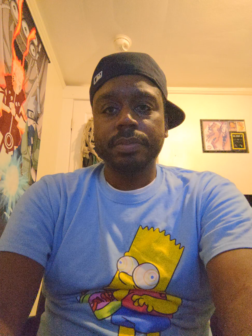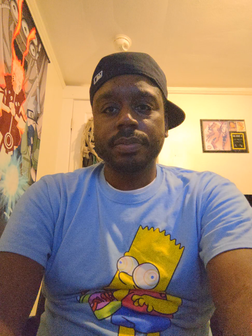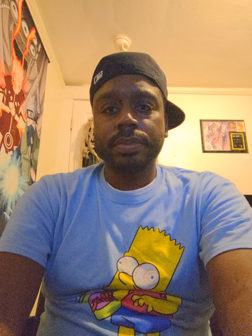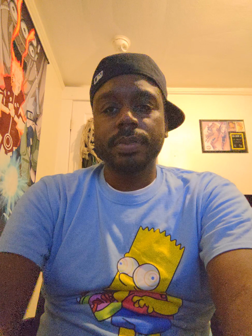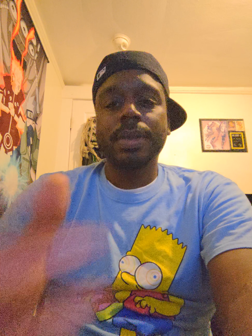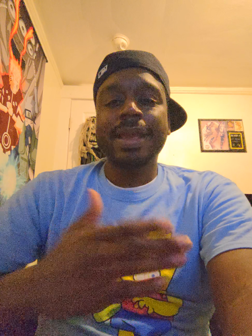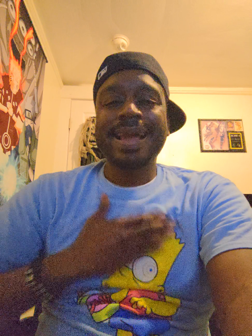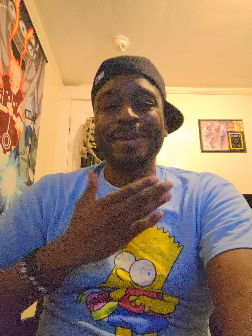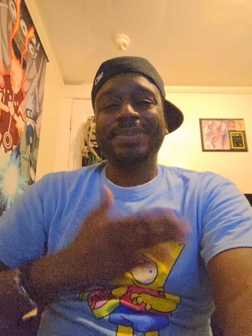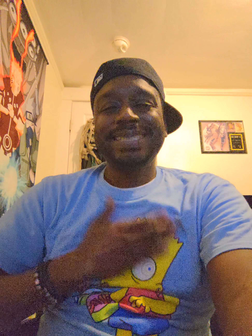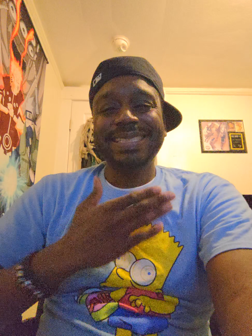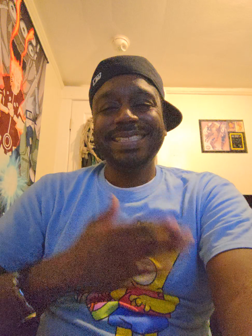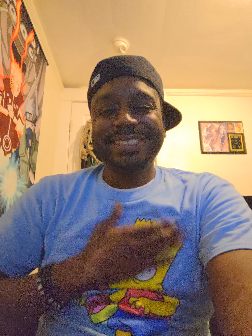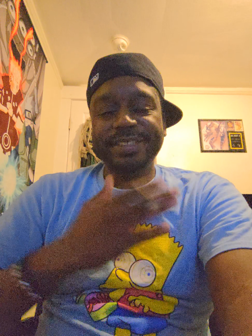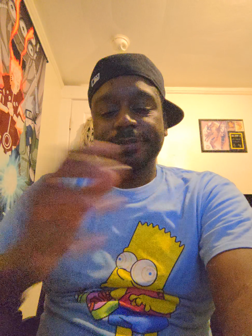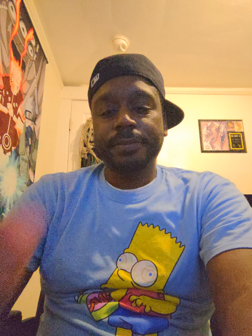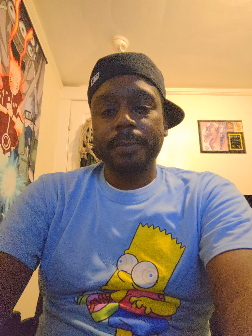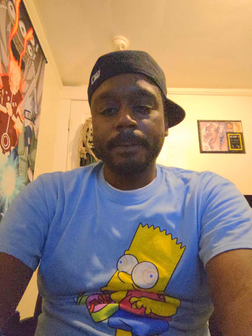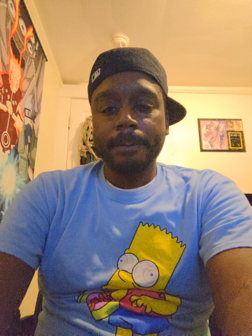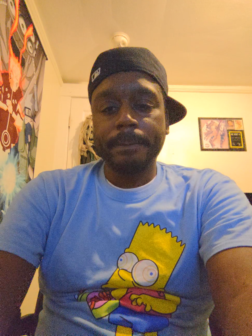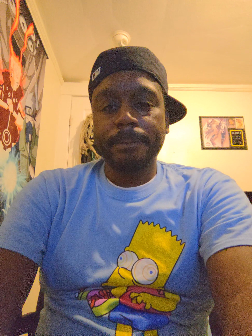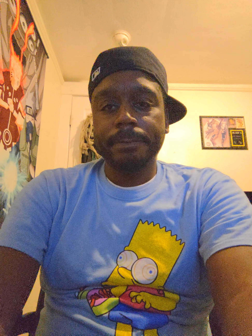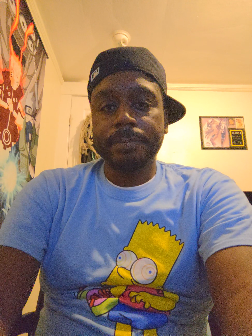happy